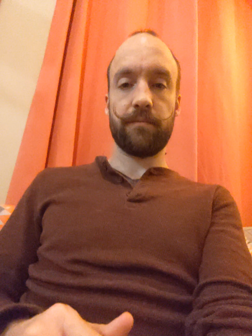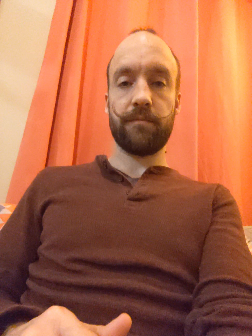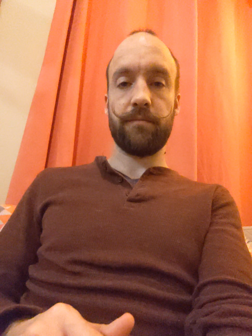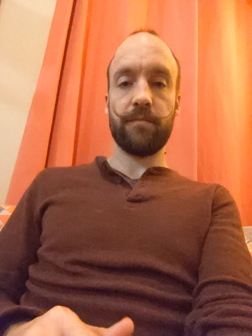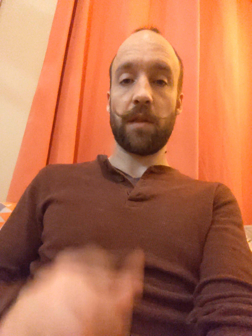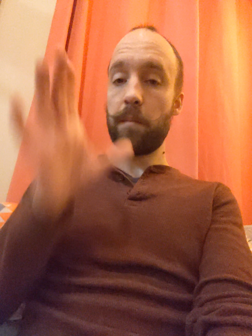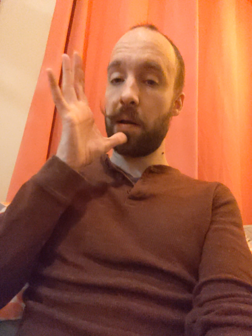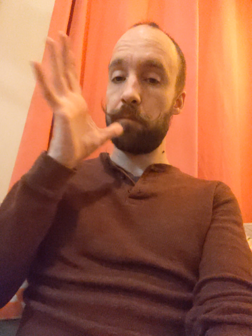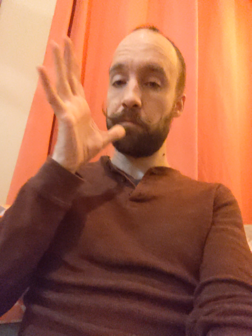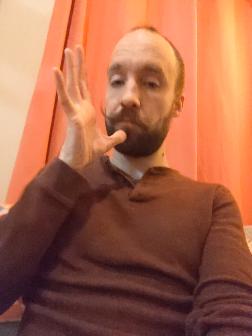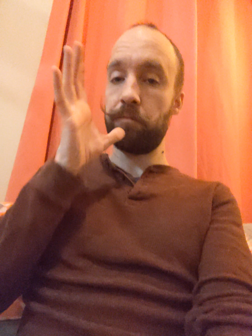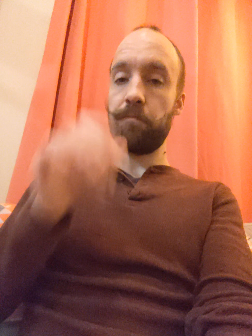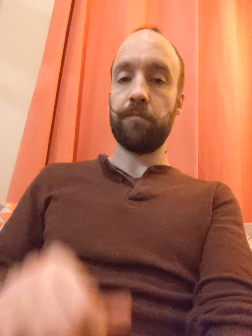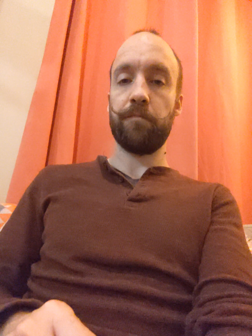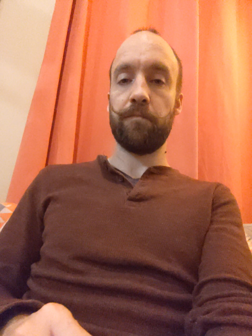mom